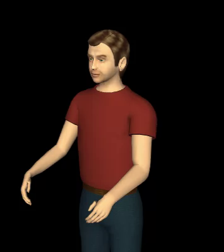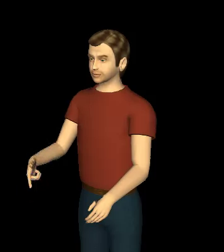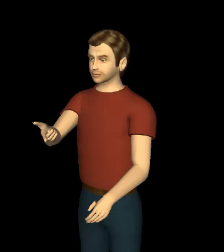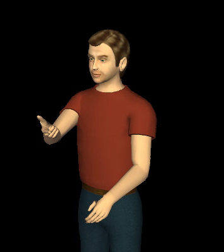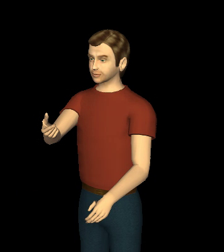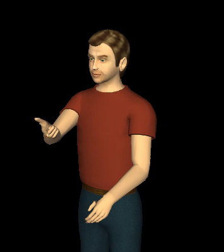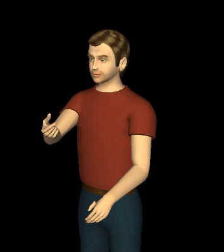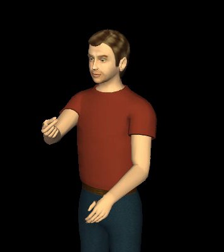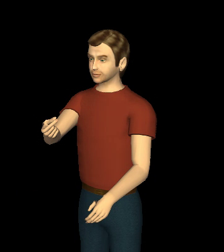زوج